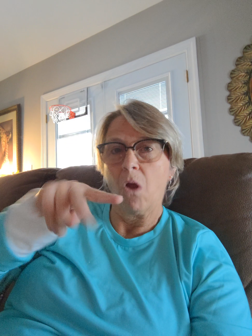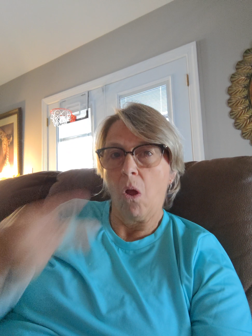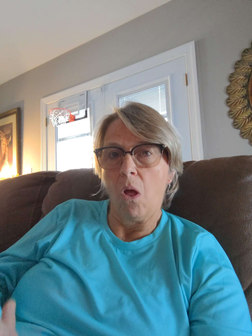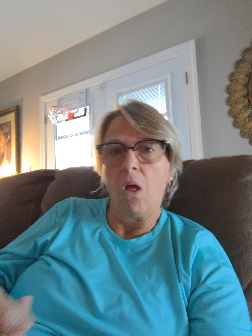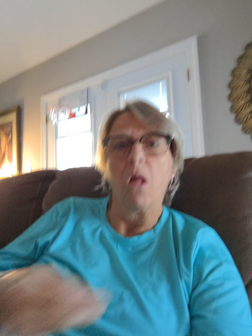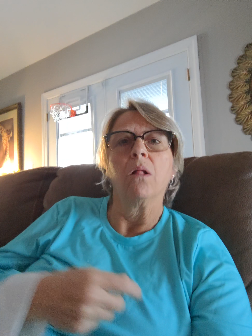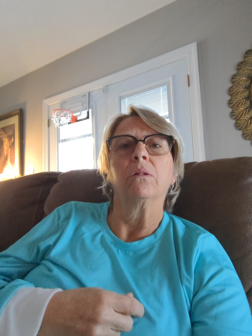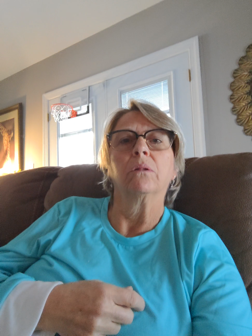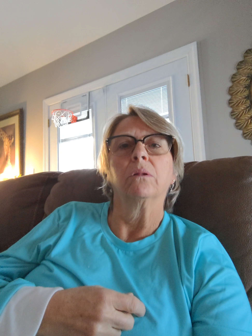fall